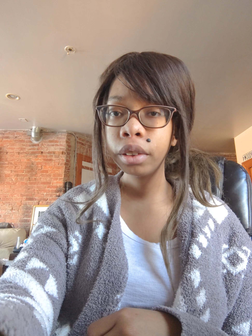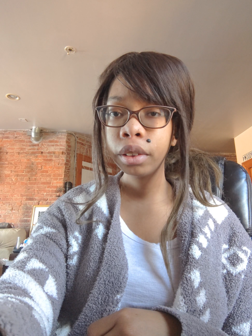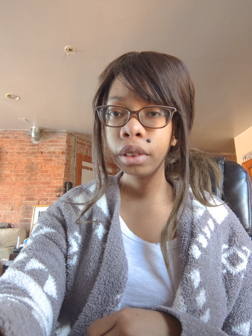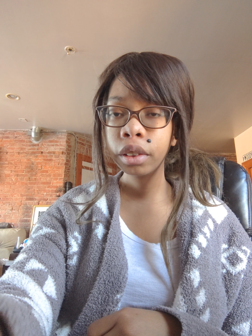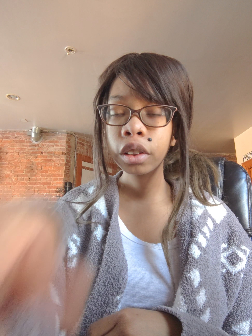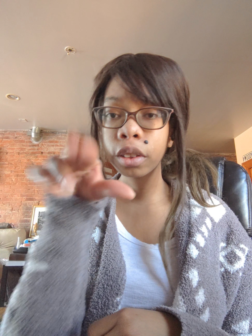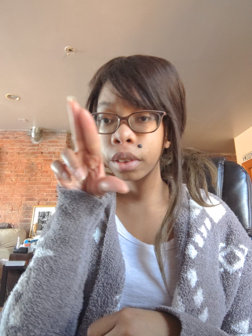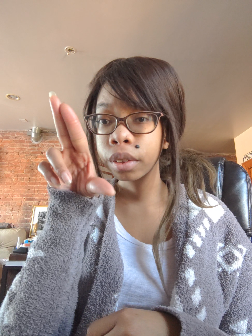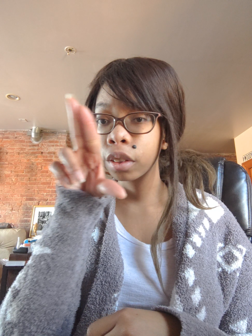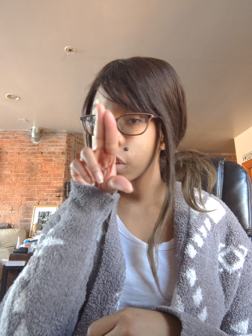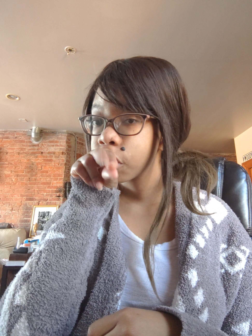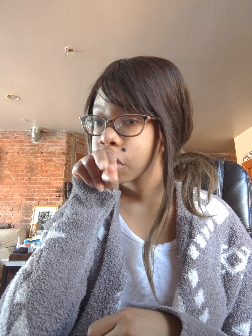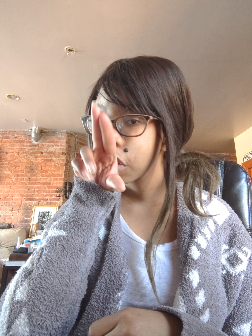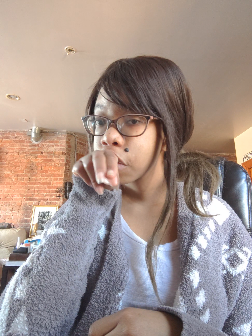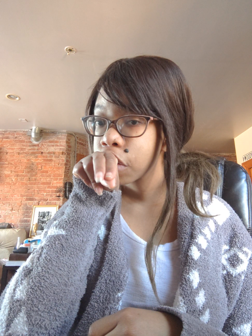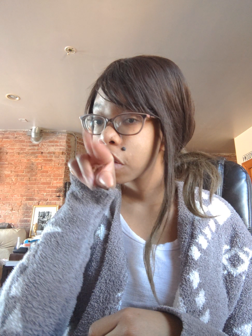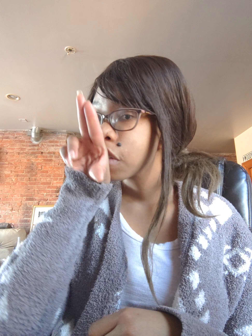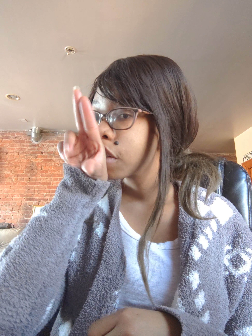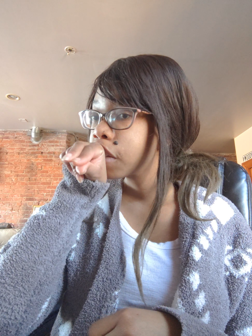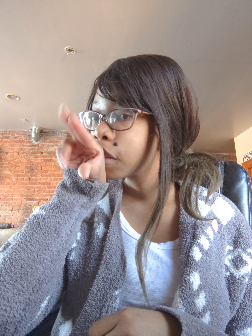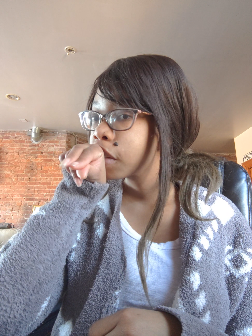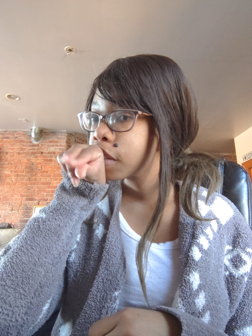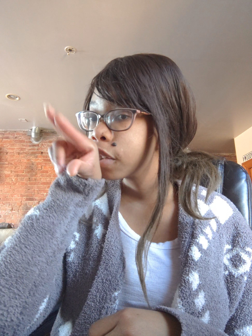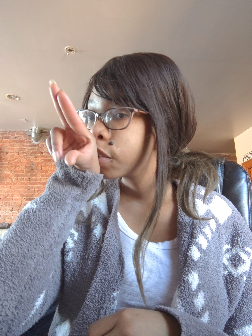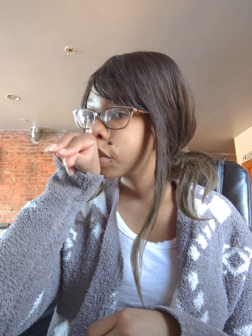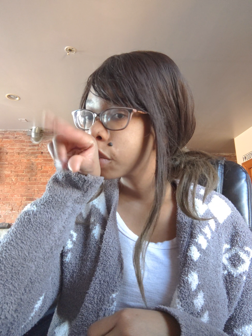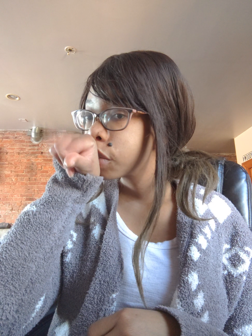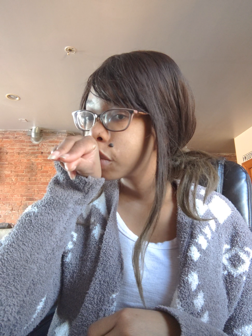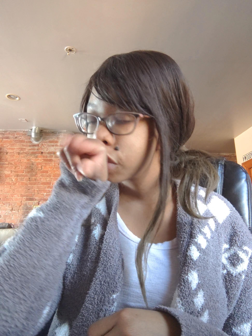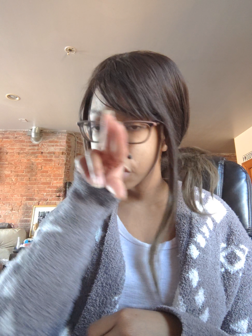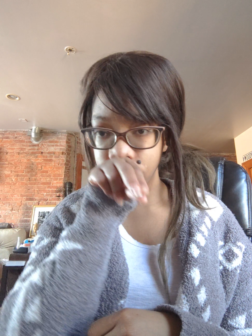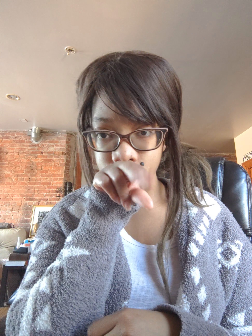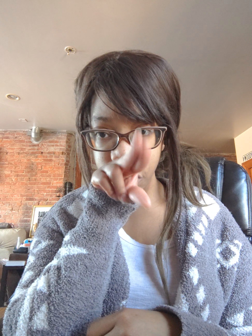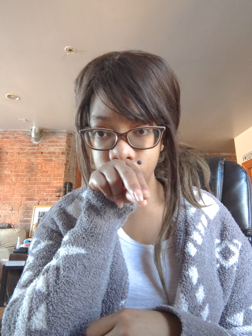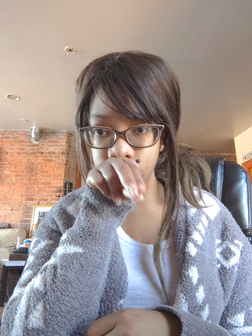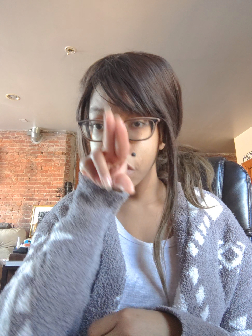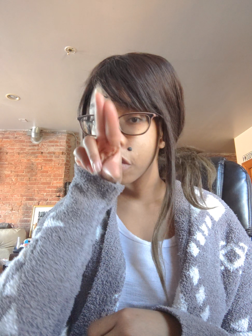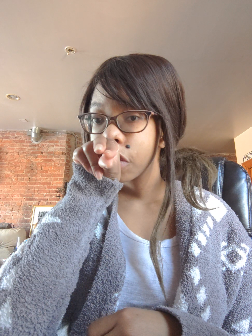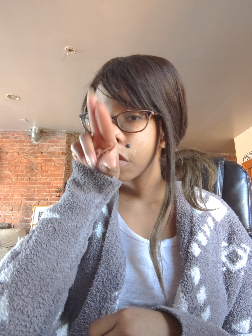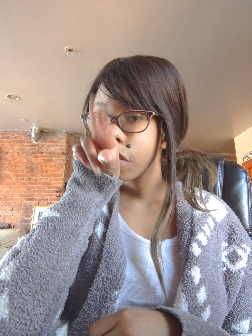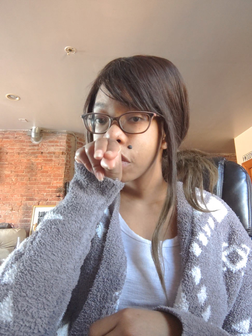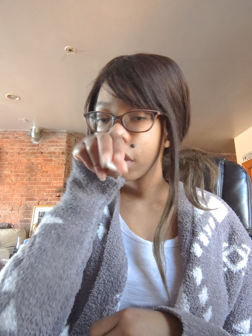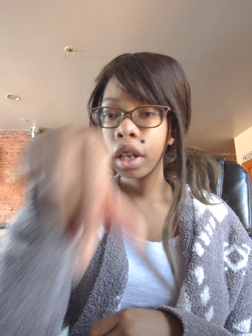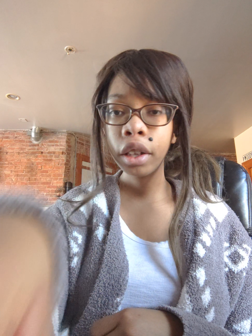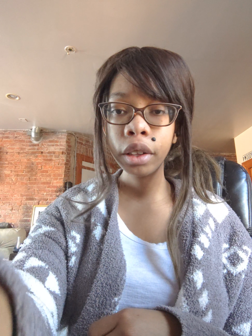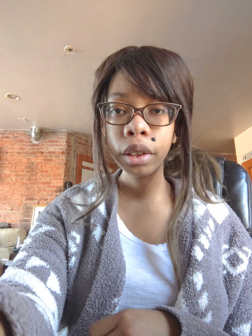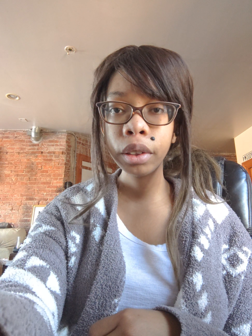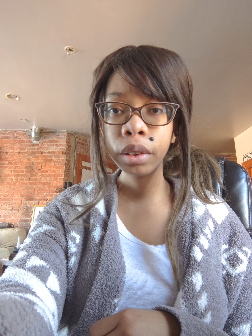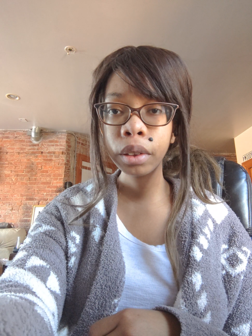duck